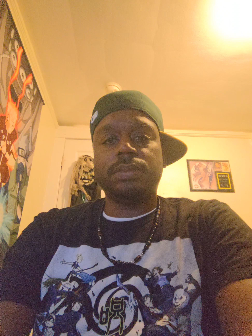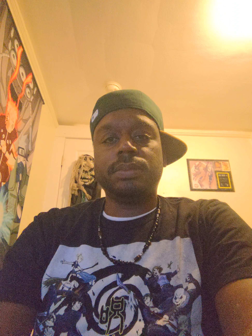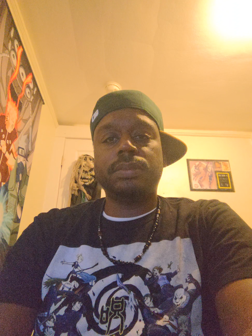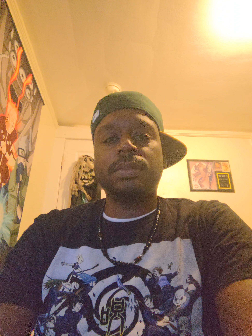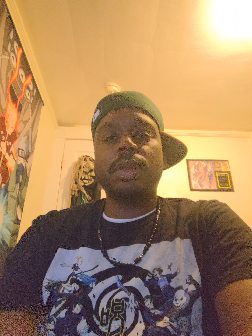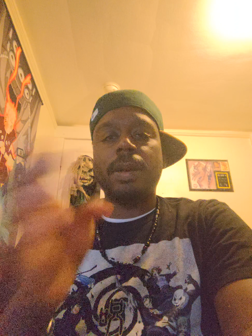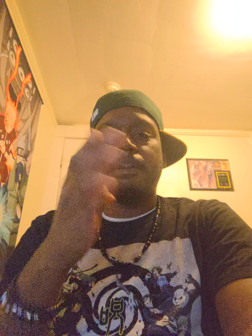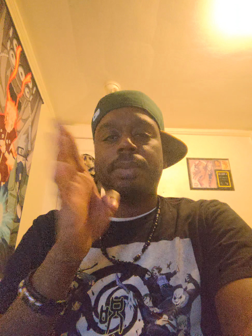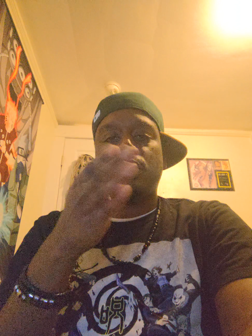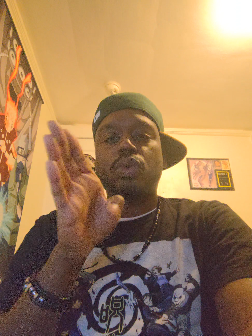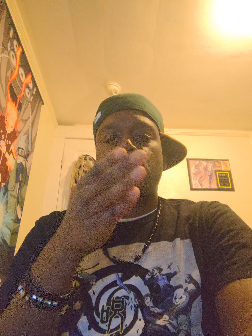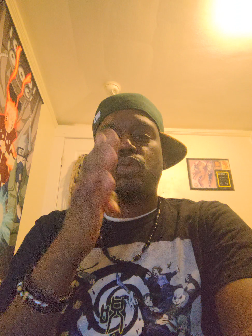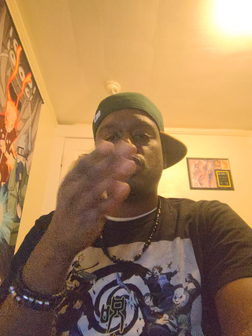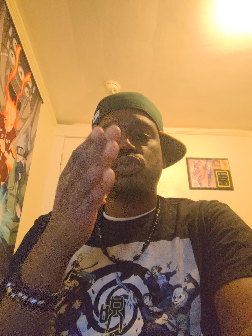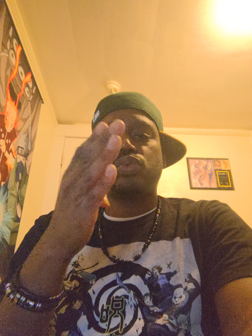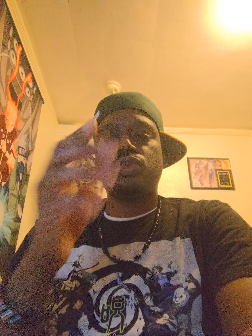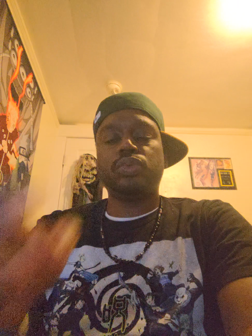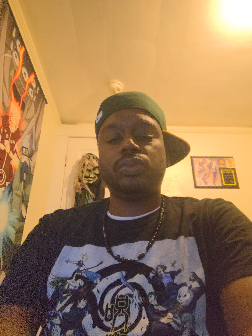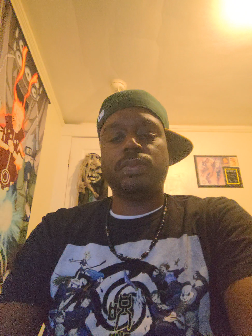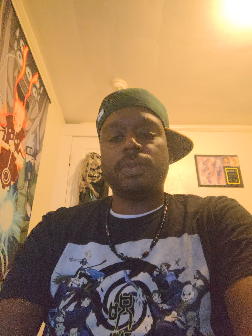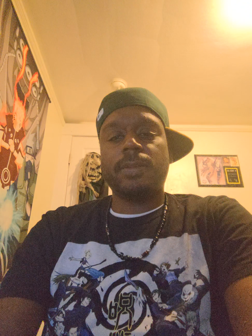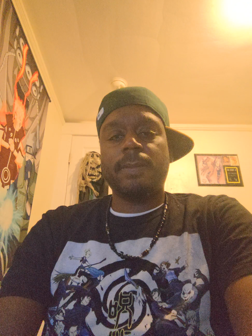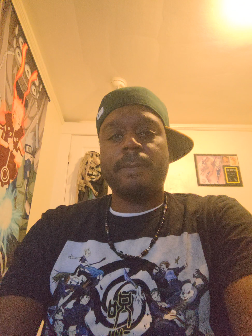blue